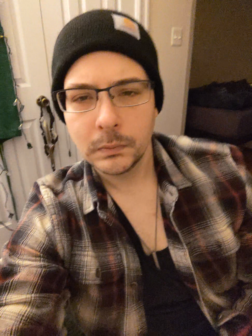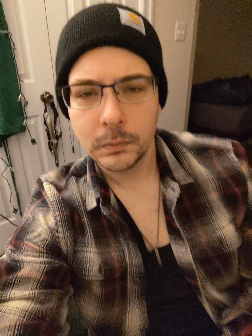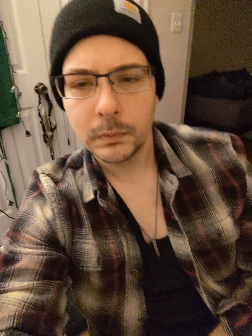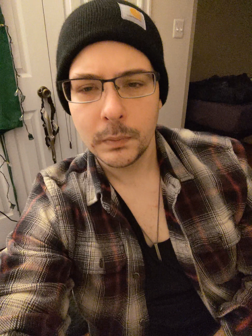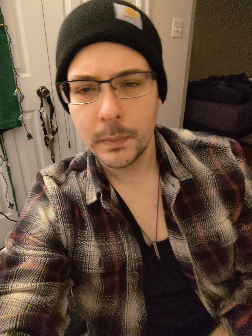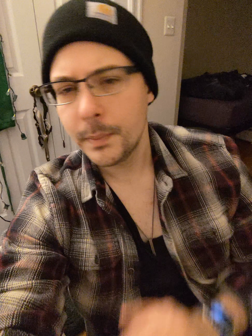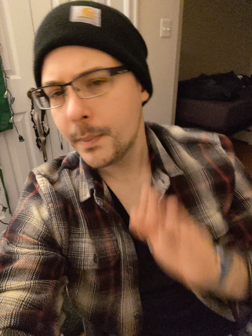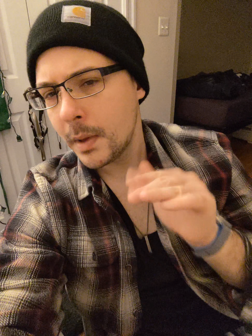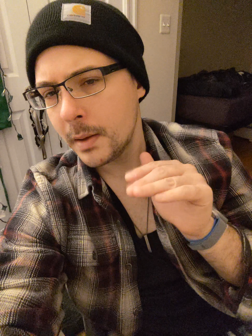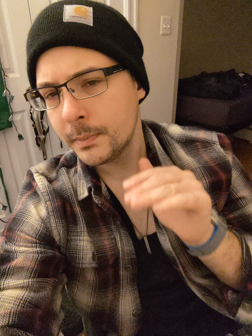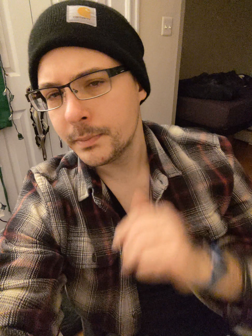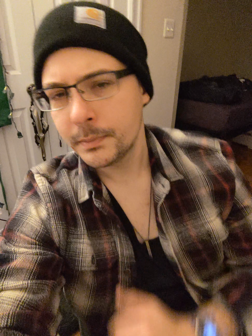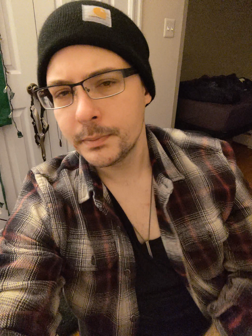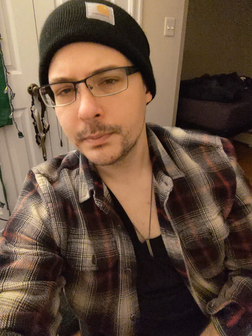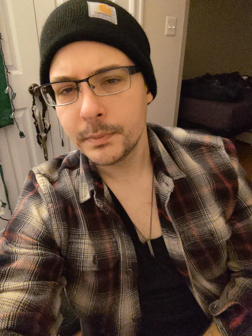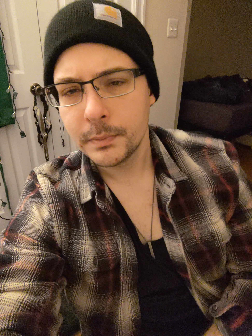bye